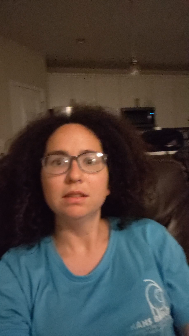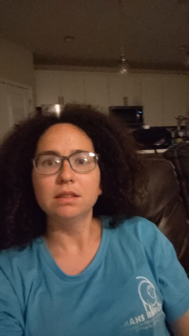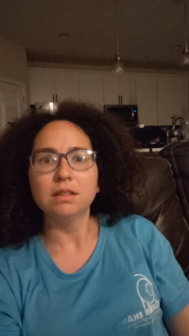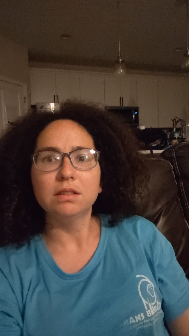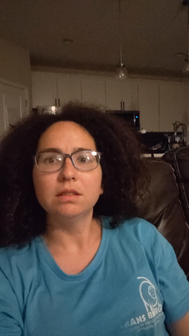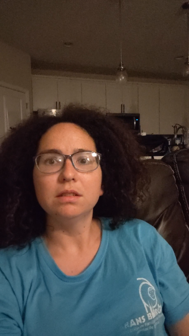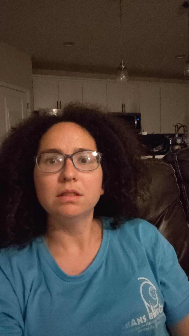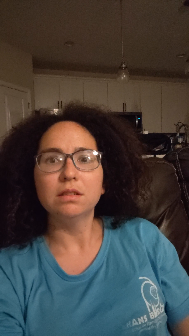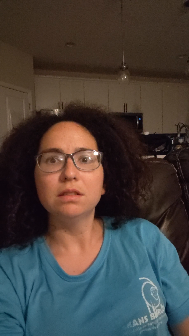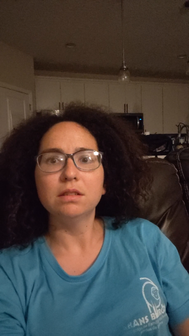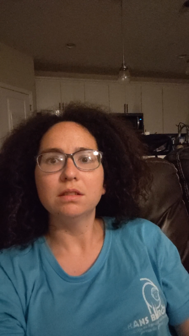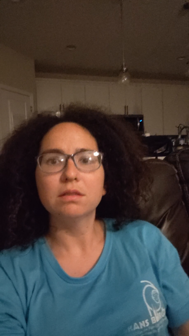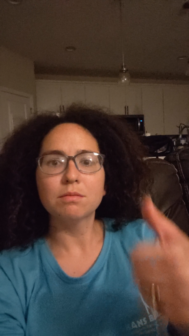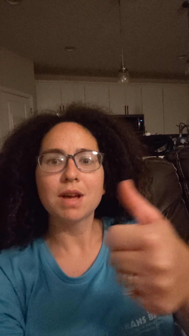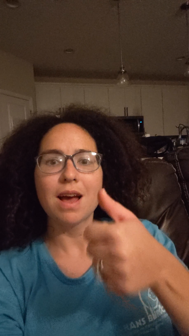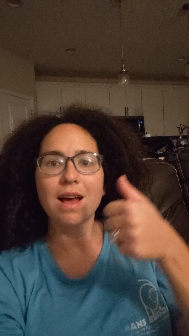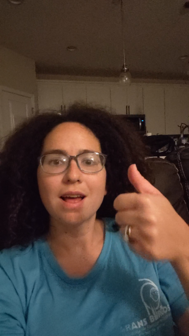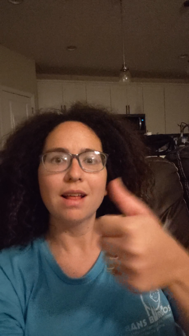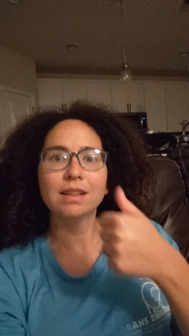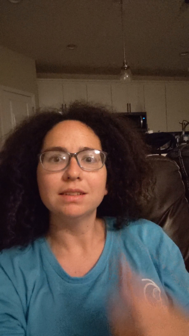basement